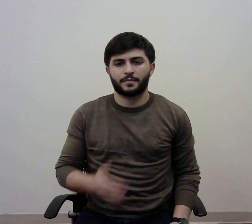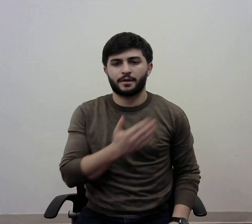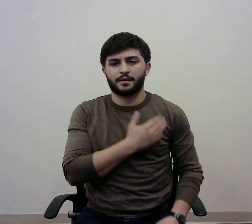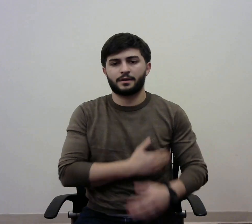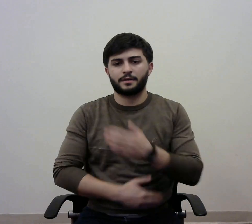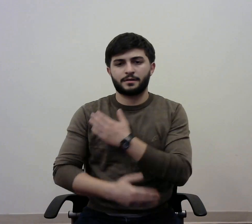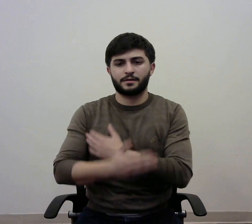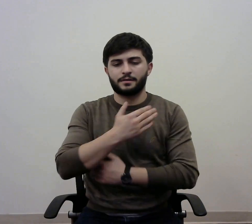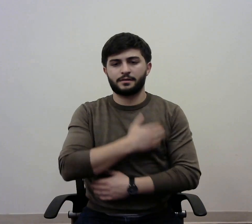əlil